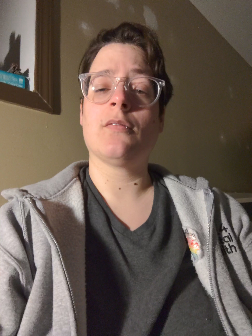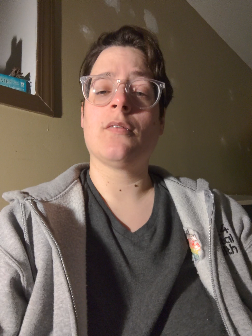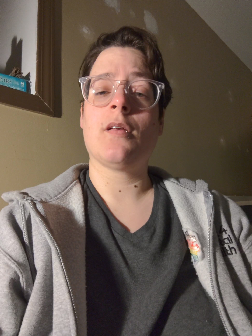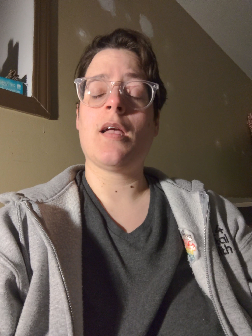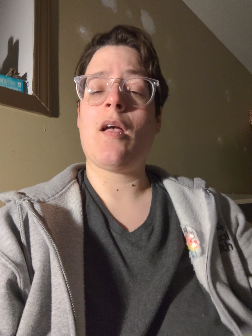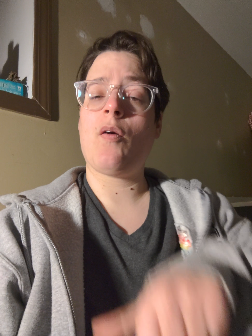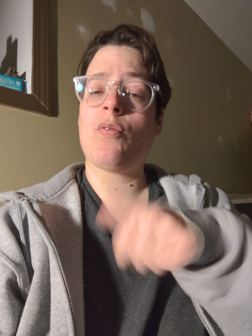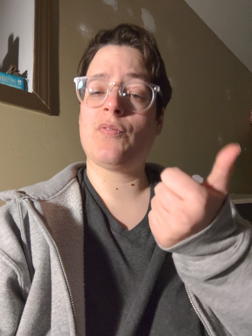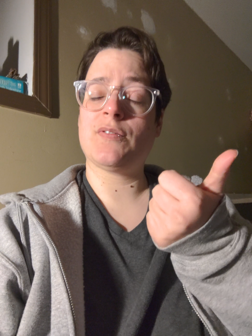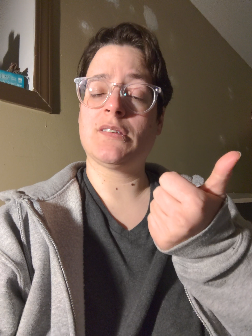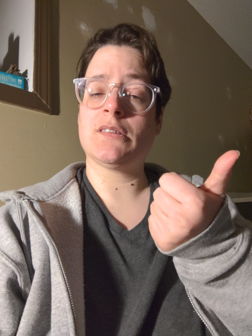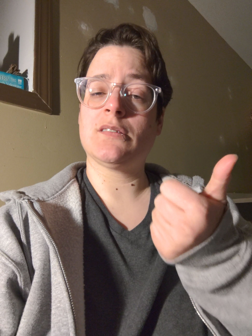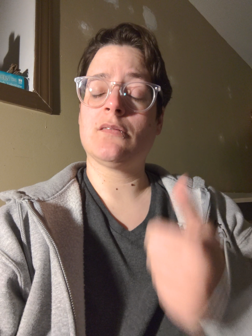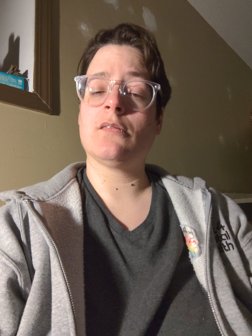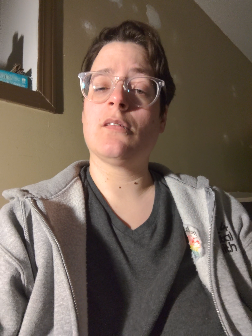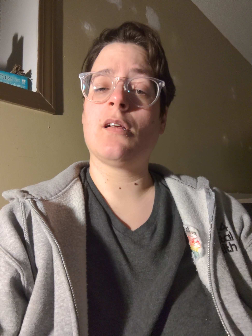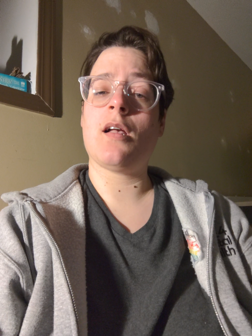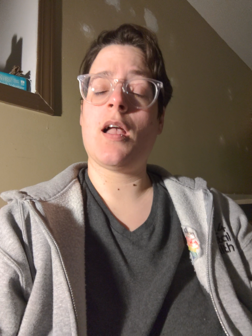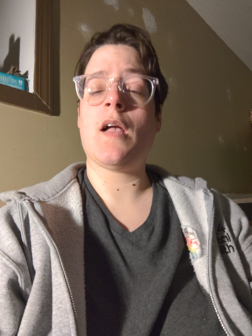another